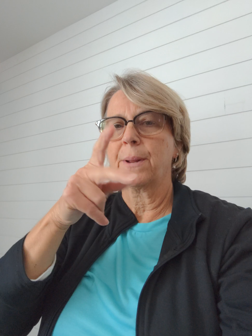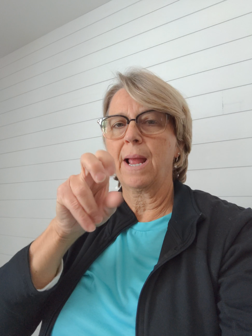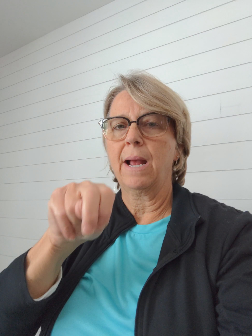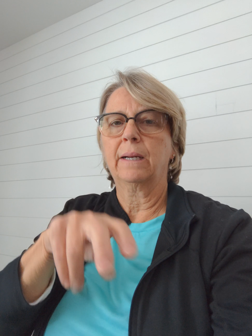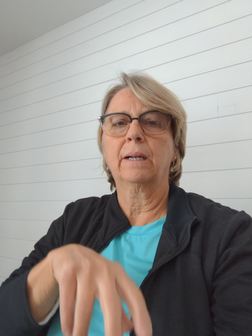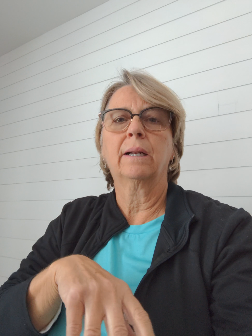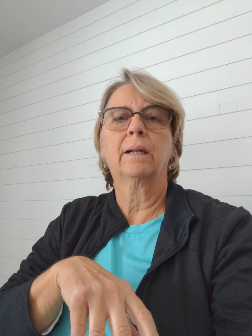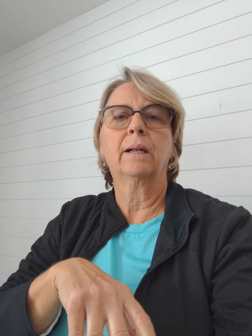pen